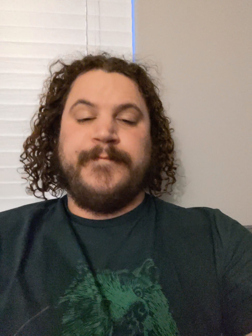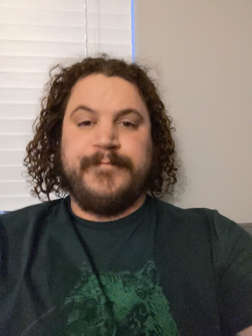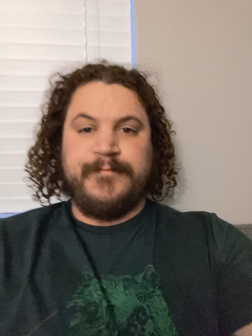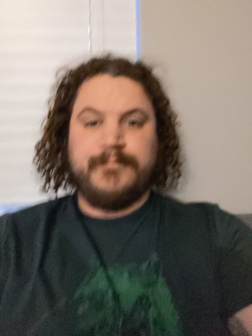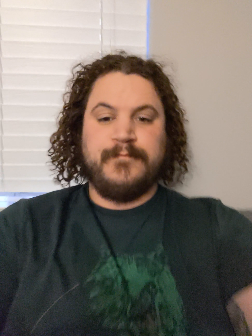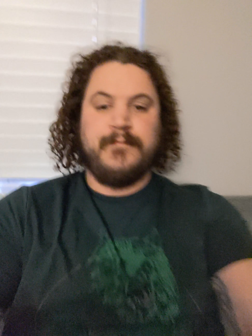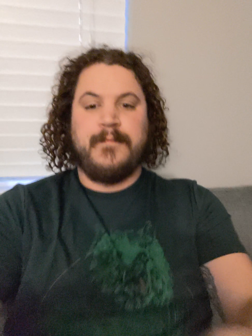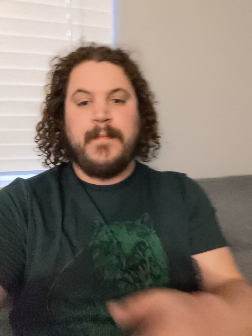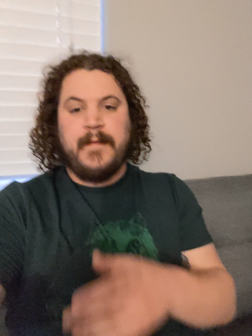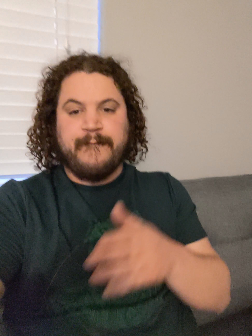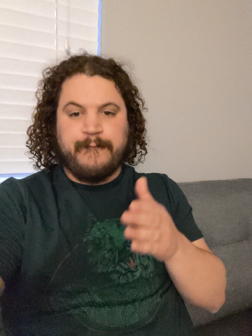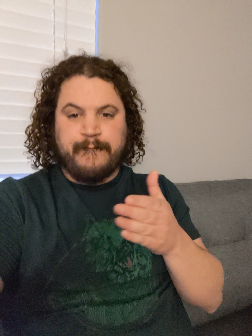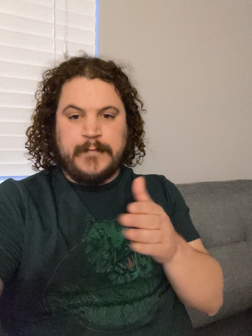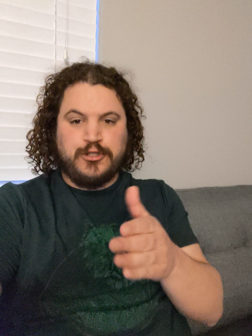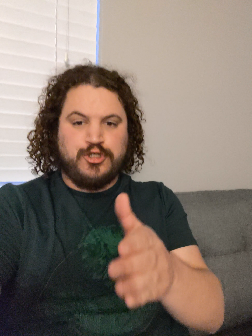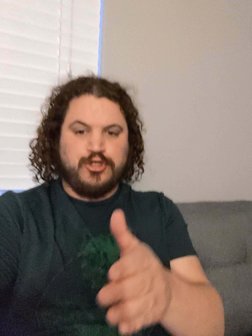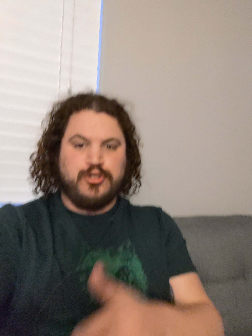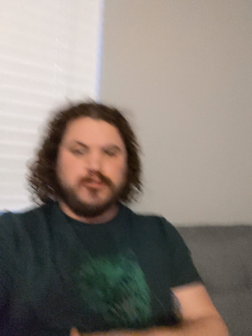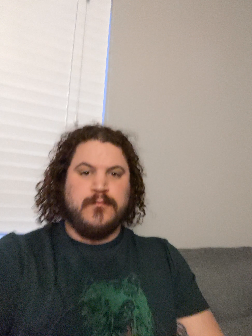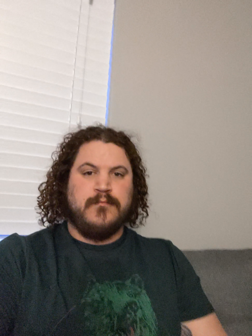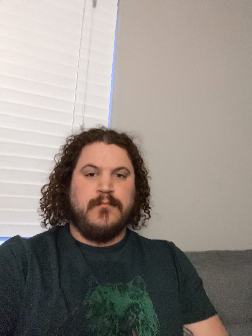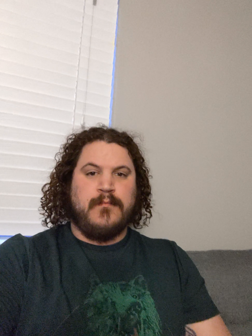fish